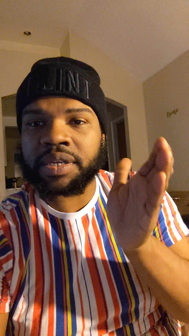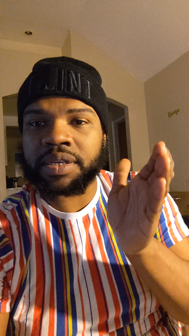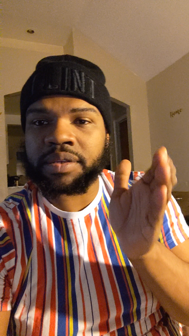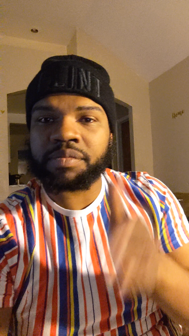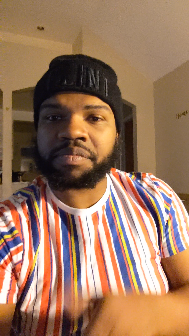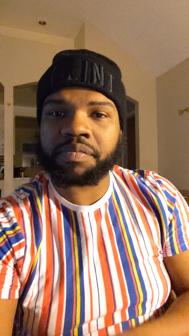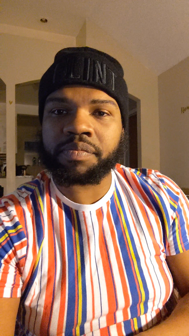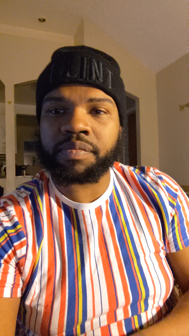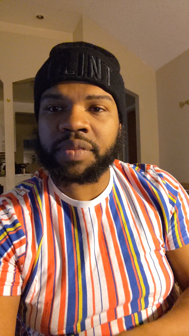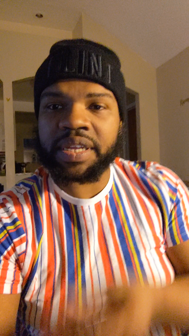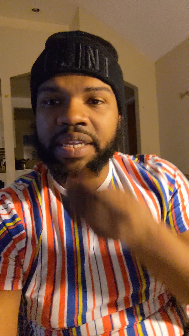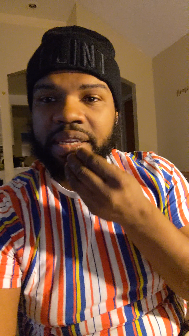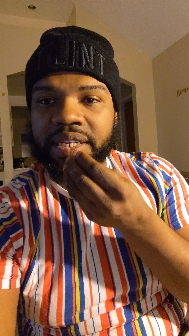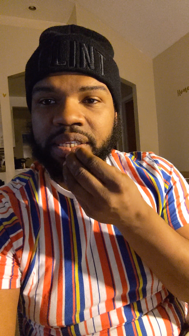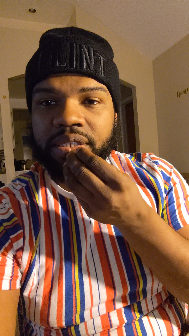eat